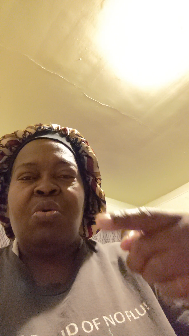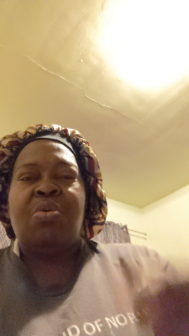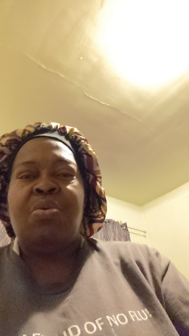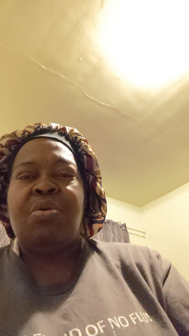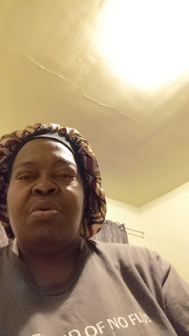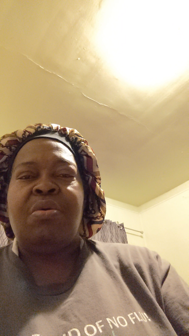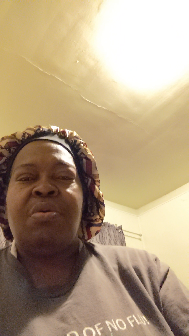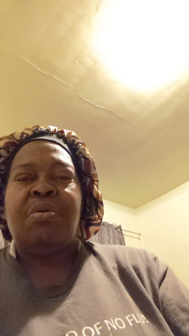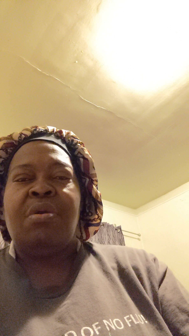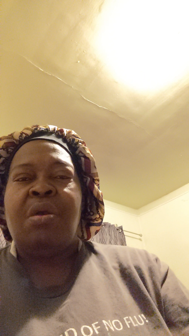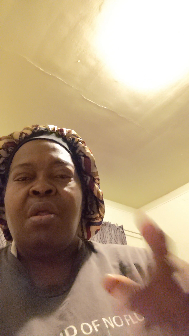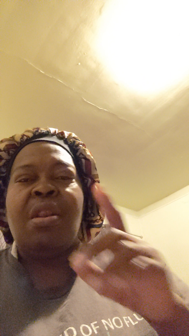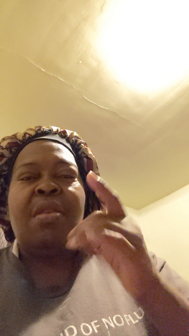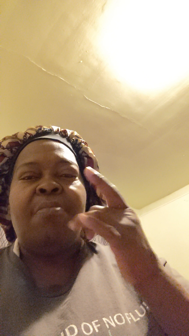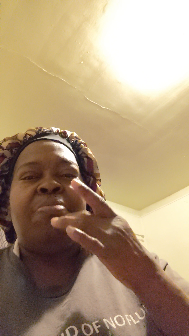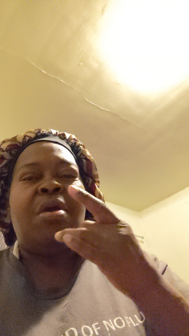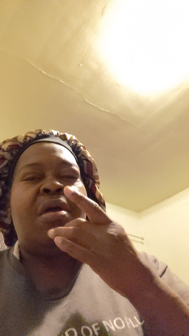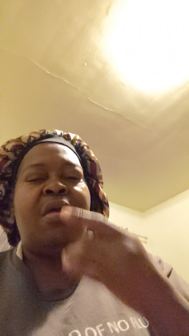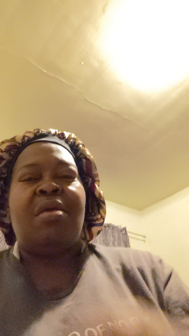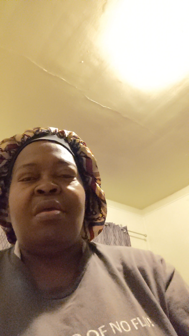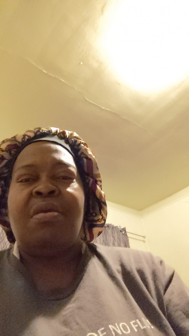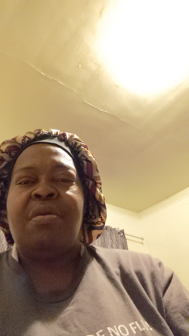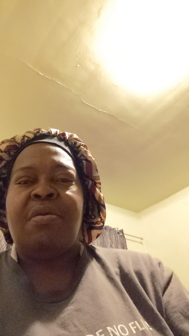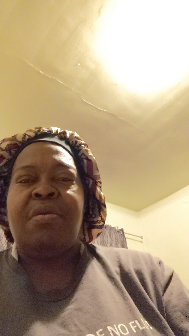light bulb